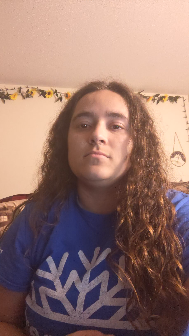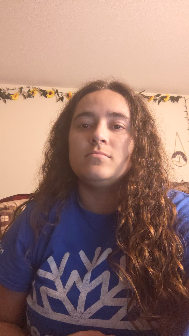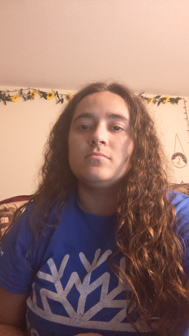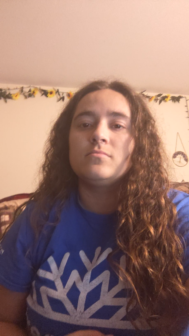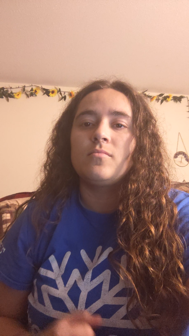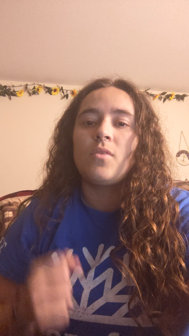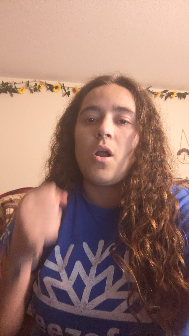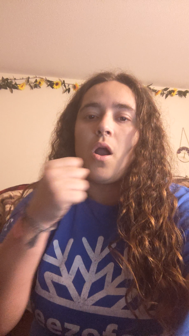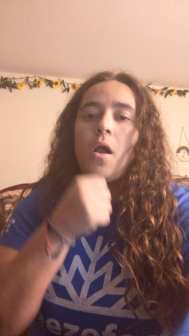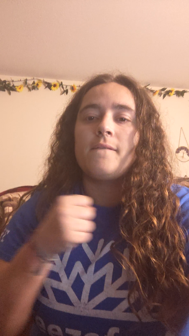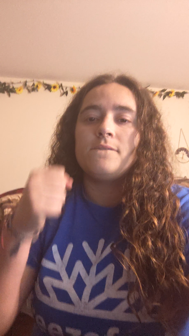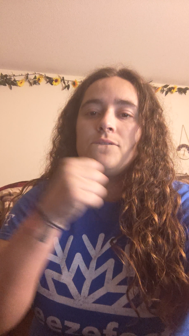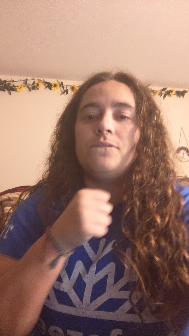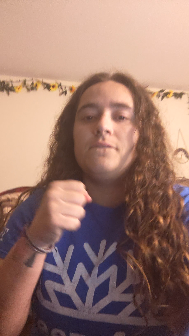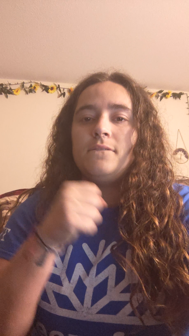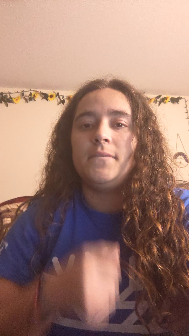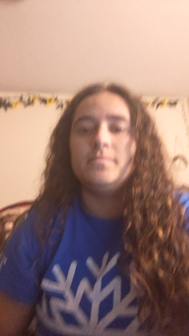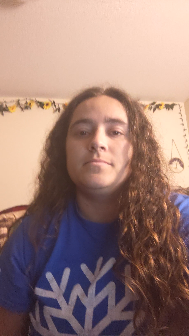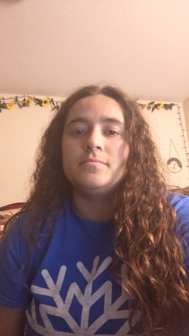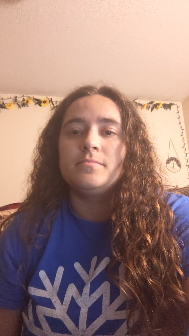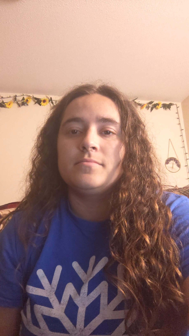coffee